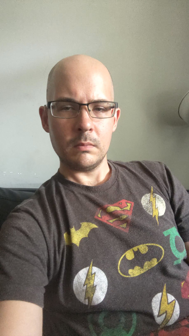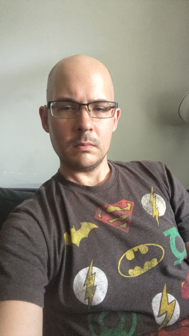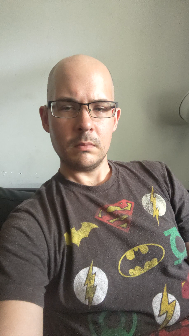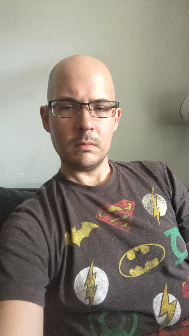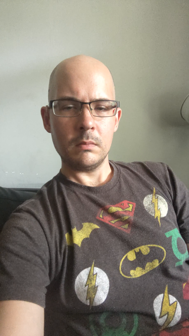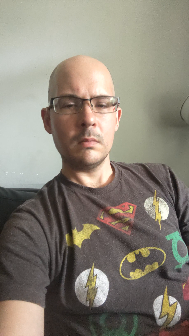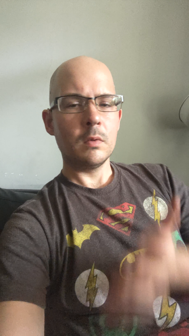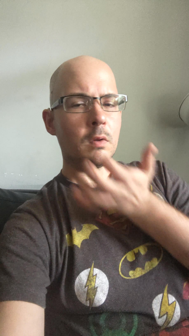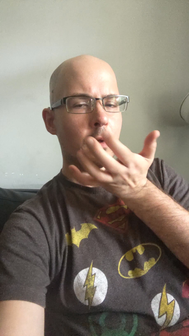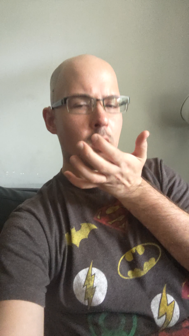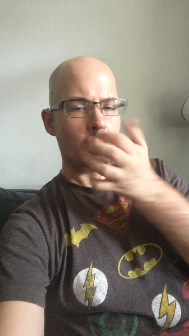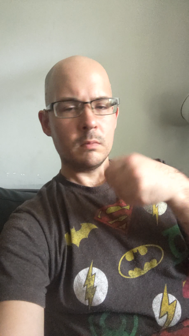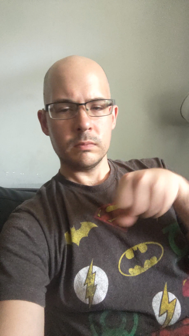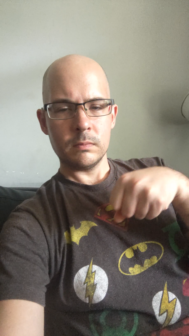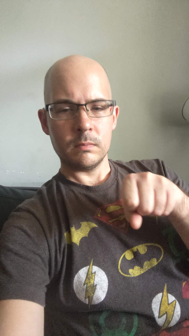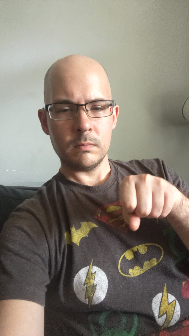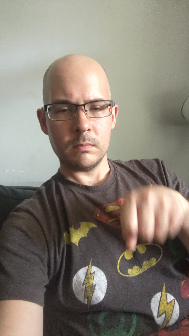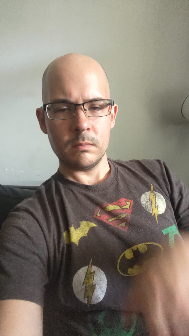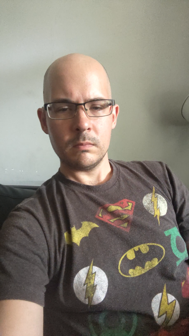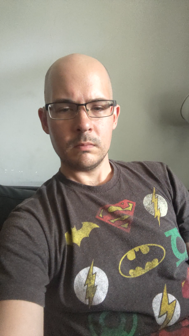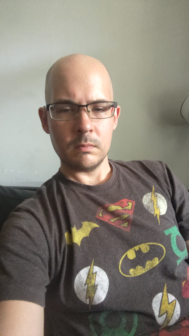lawn mower